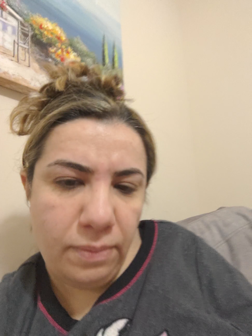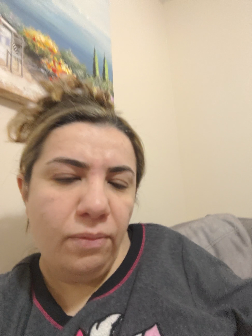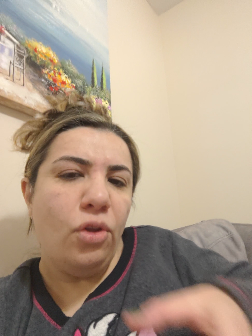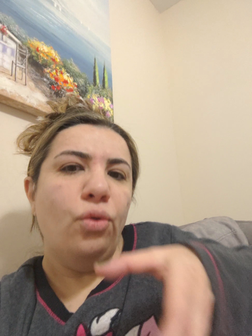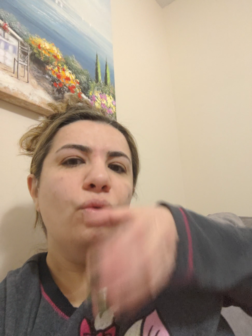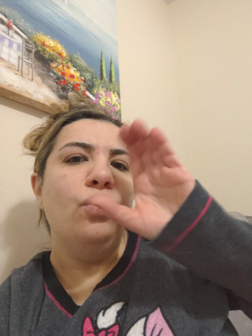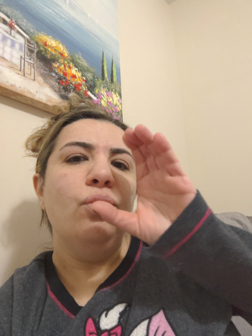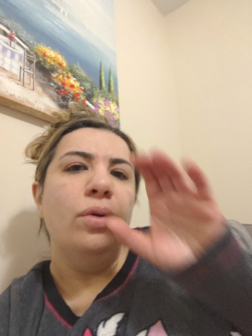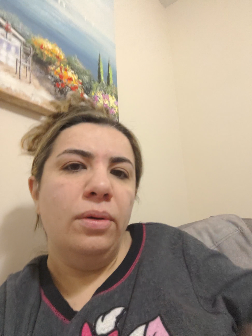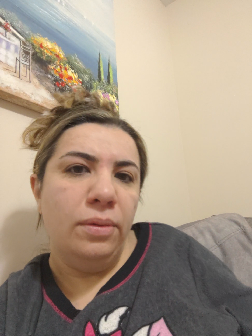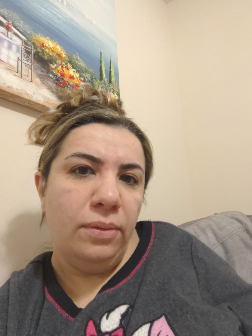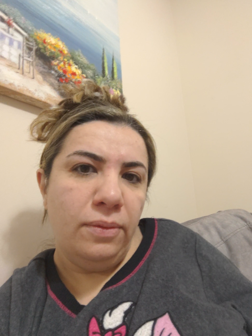drink